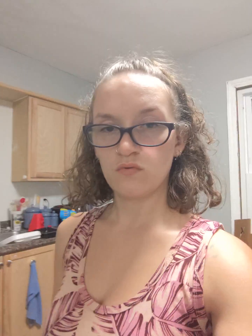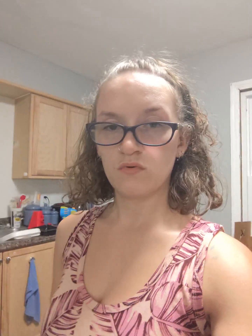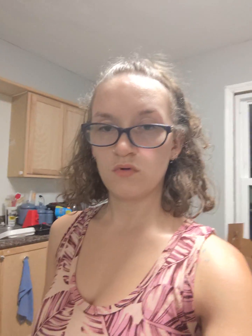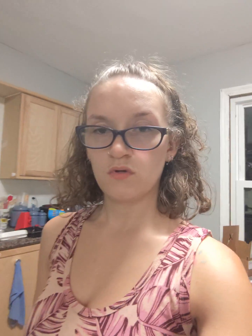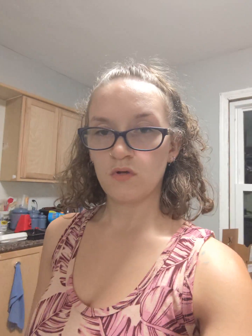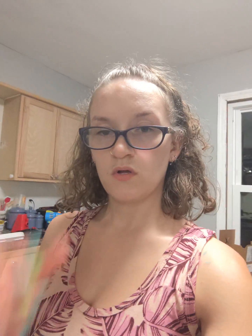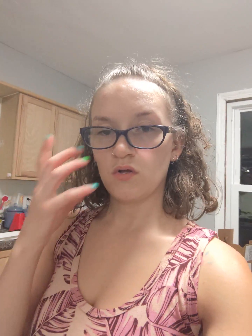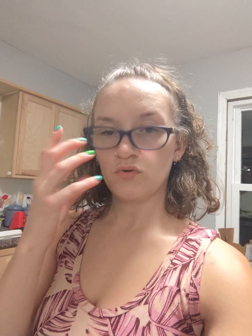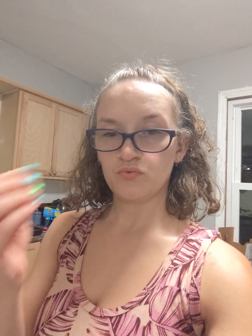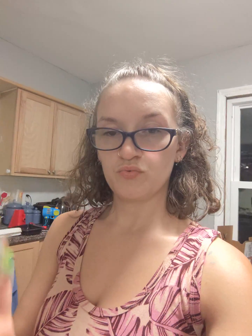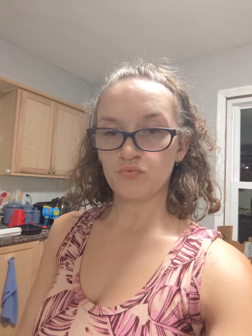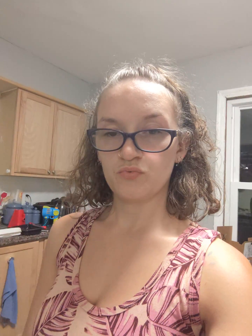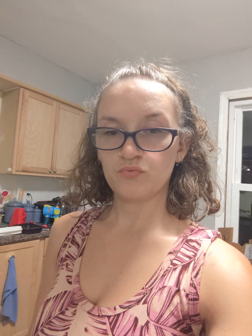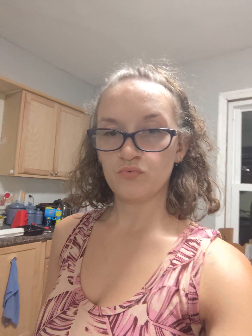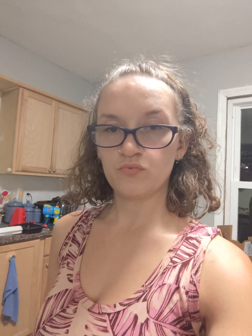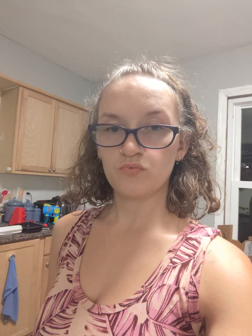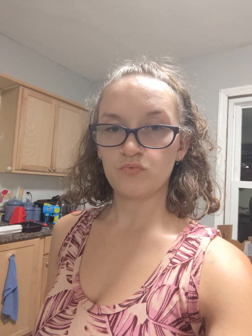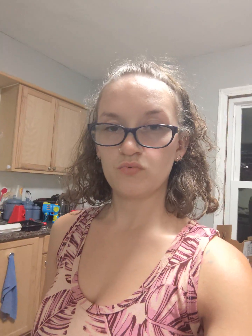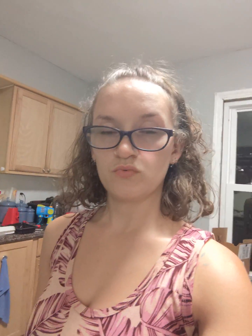got to